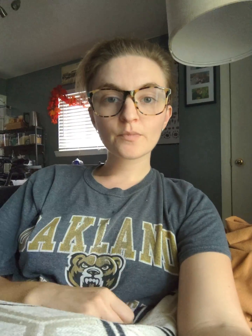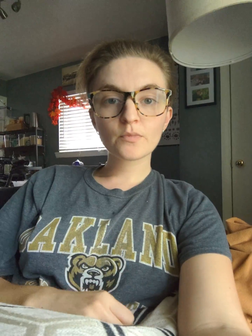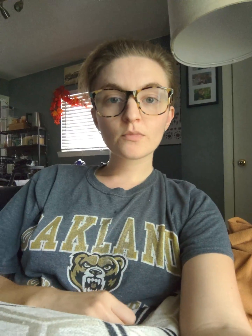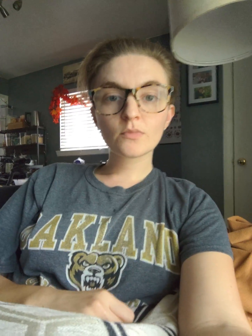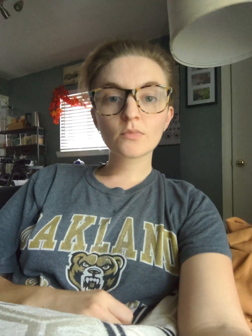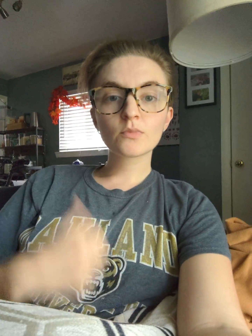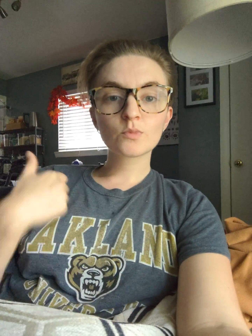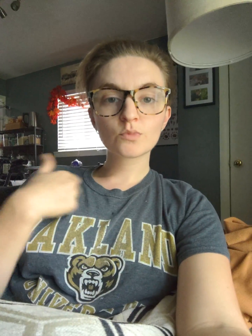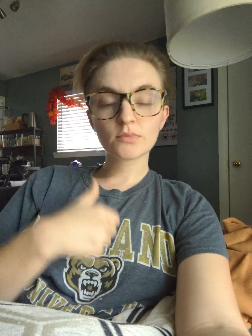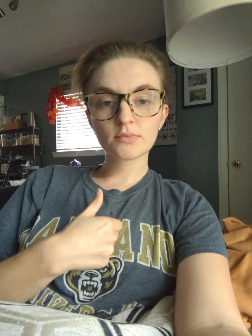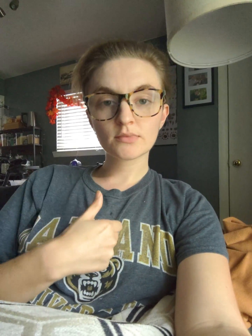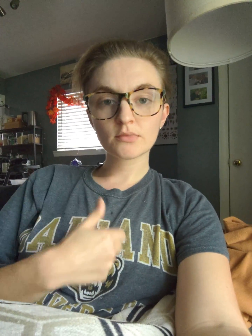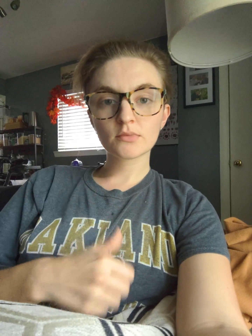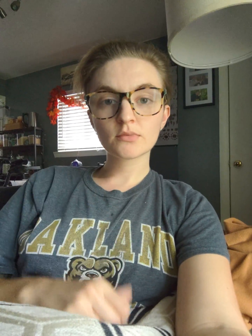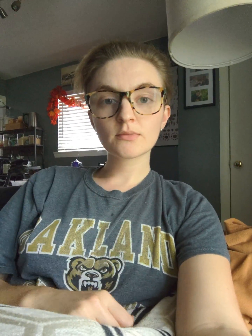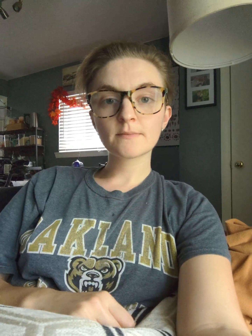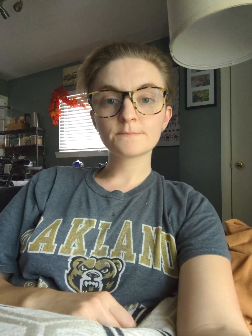coats